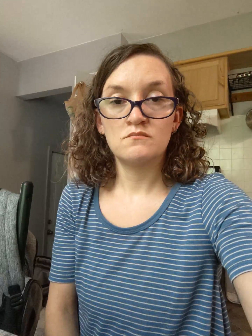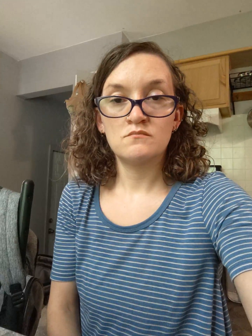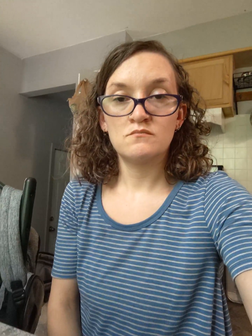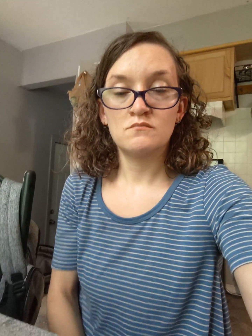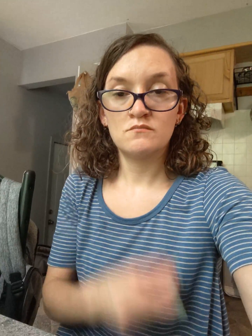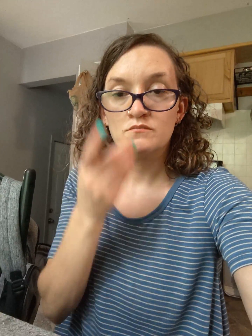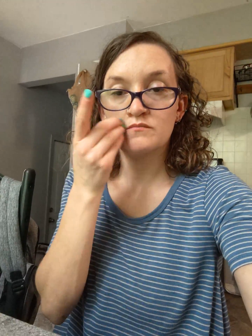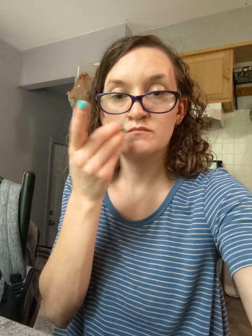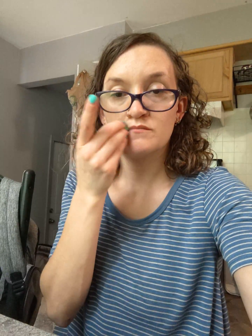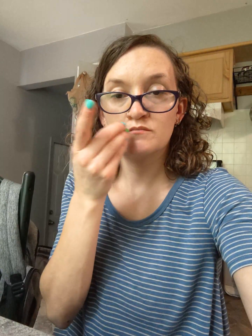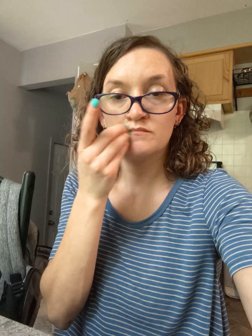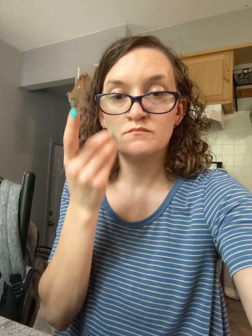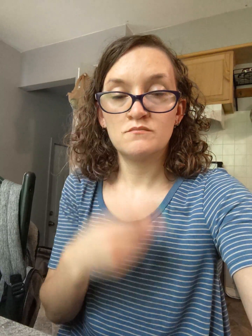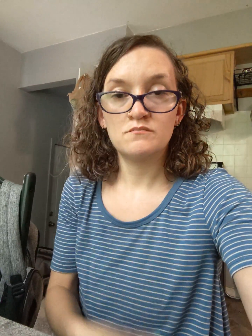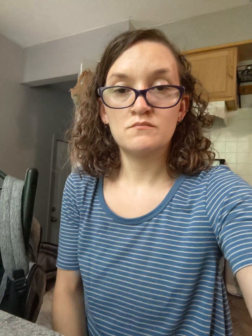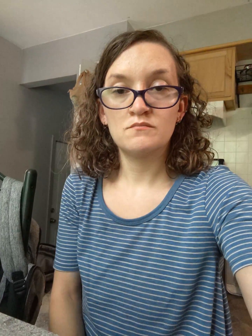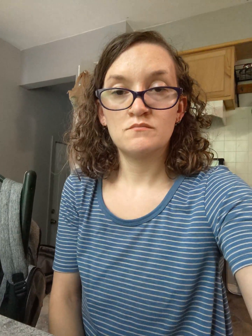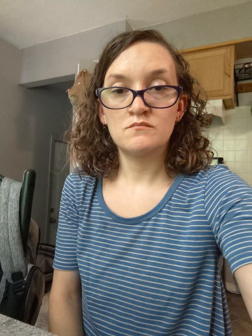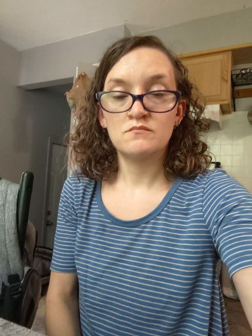dinner